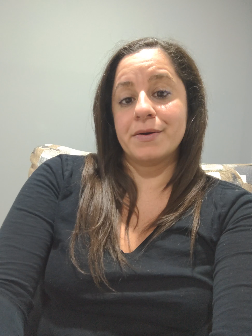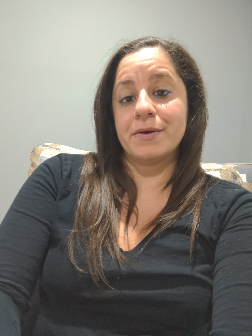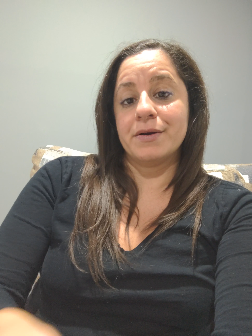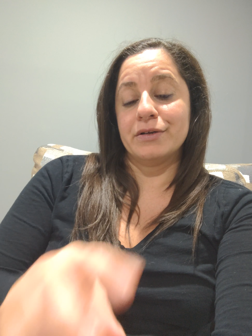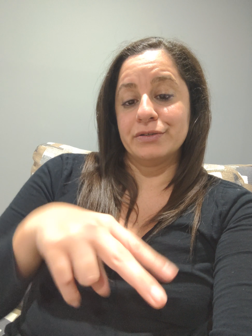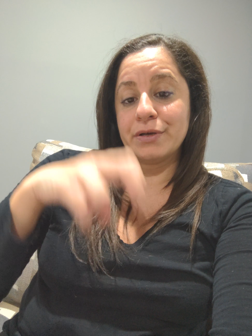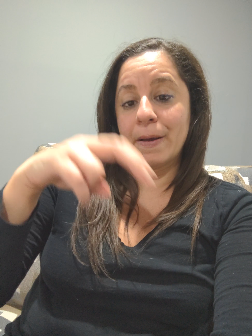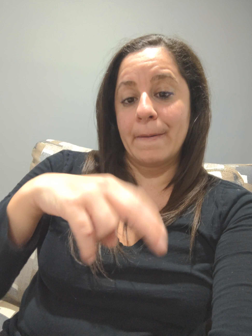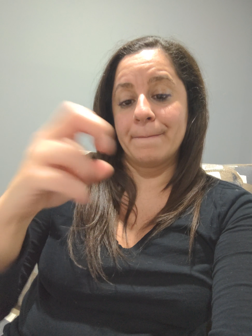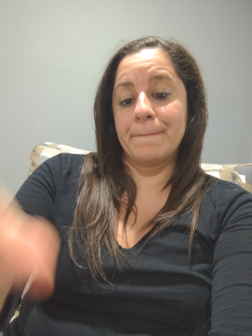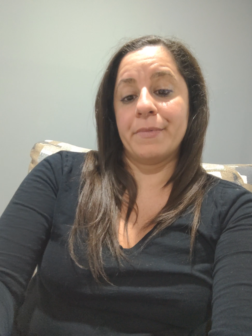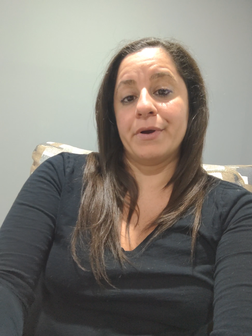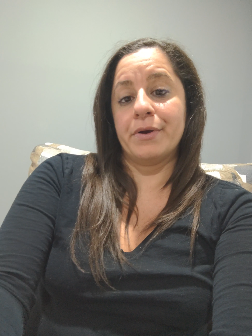jump